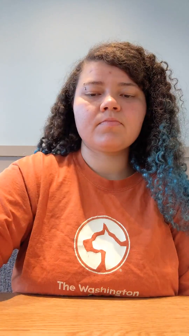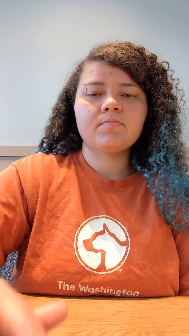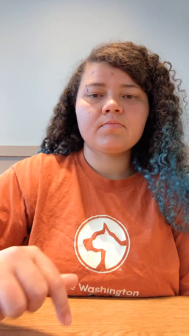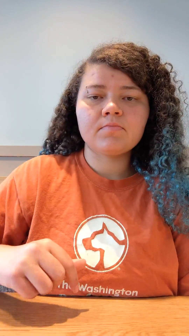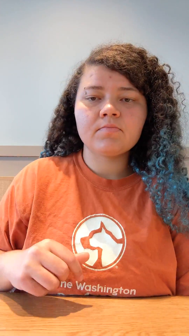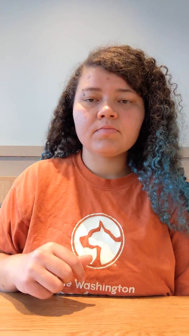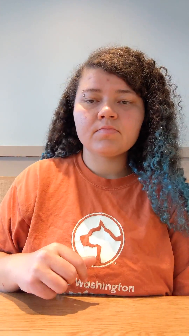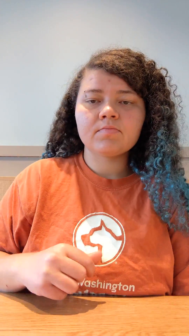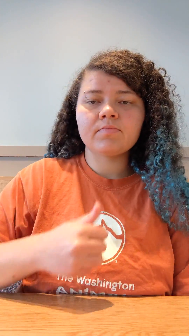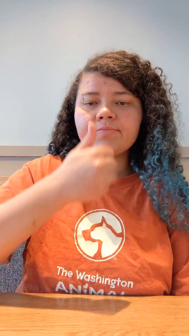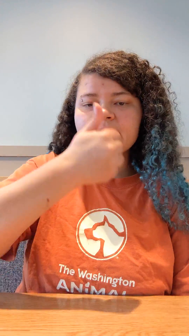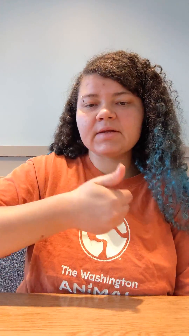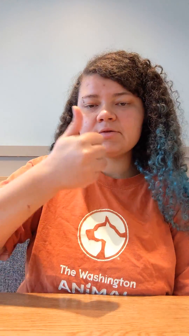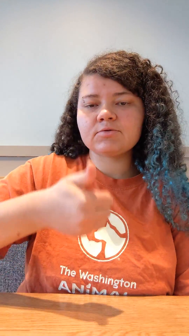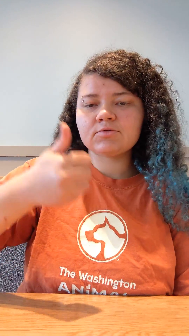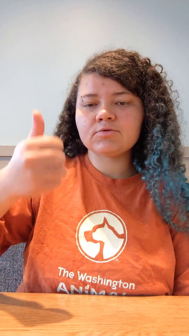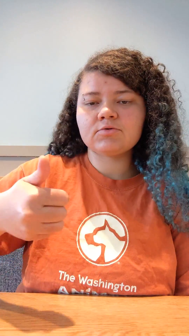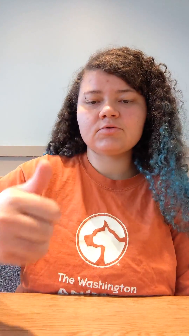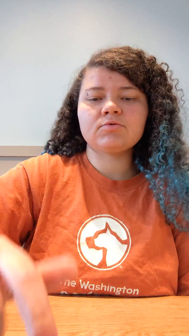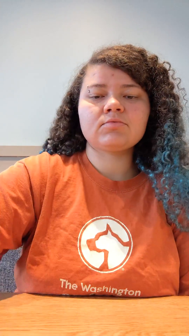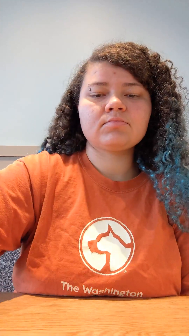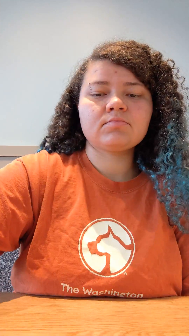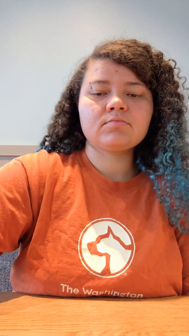each